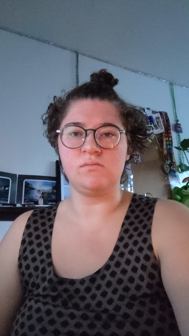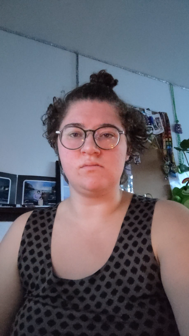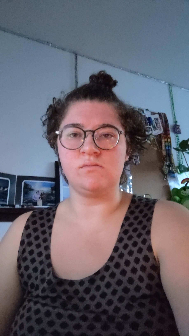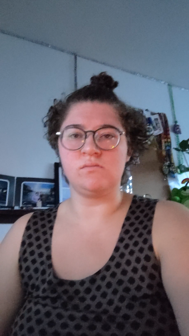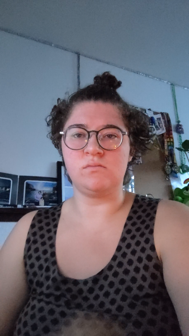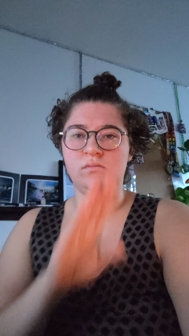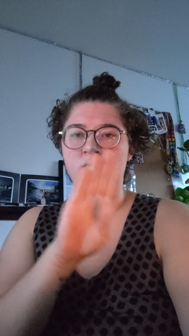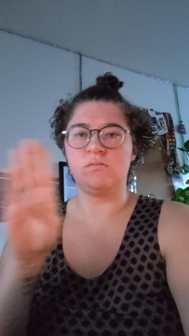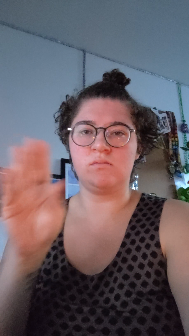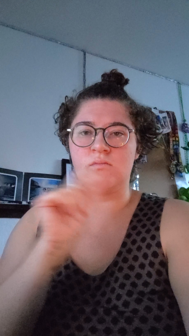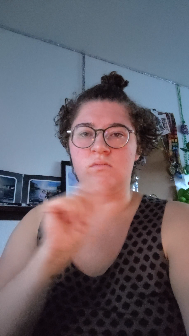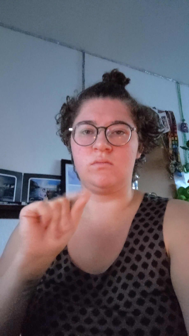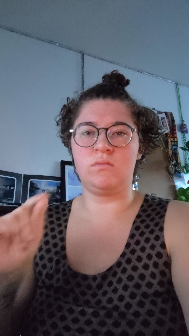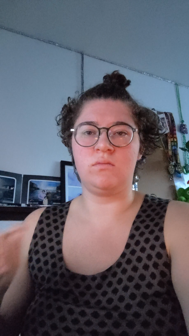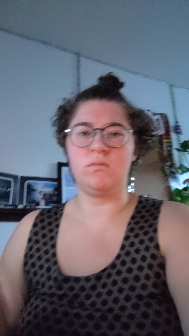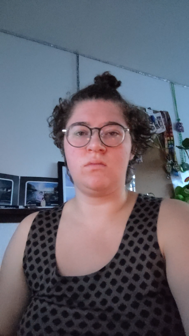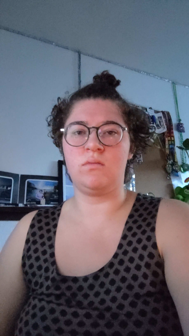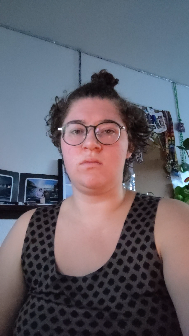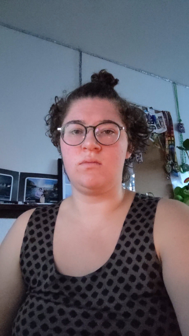chalk